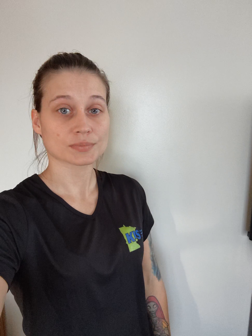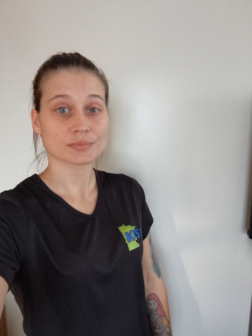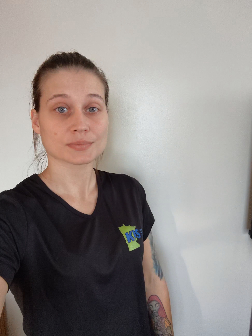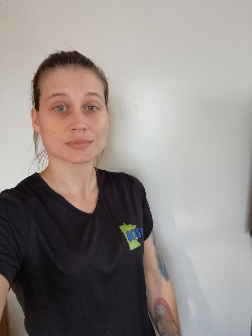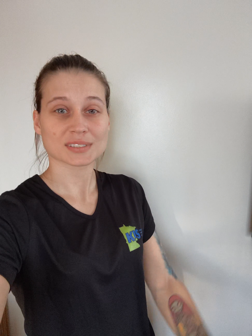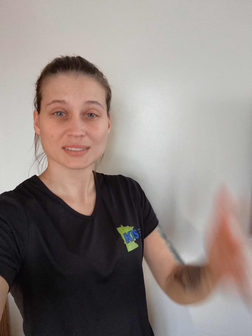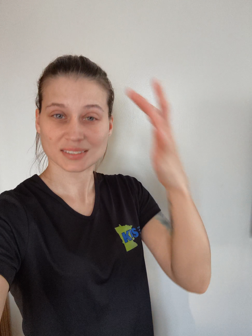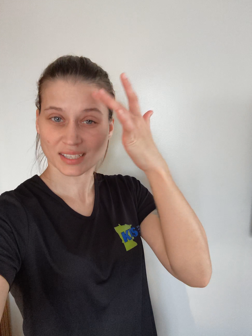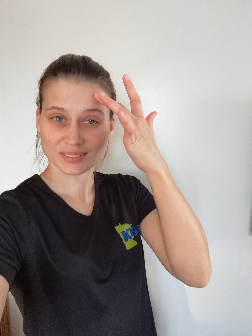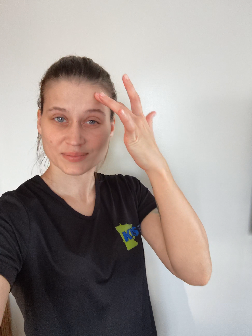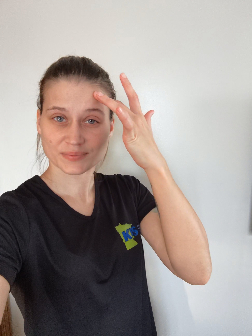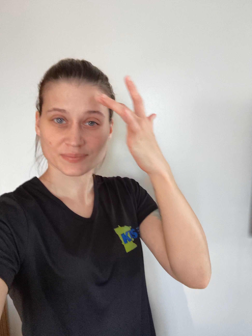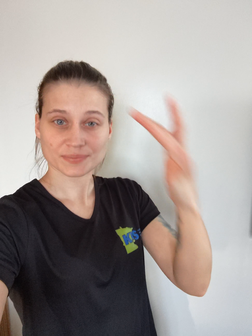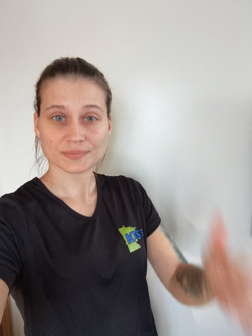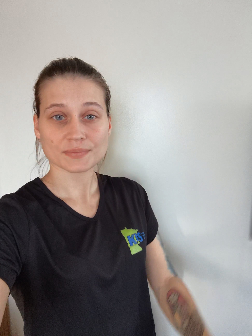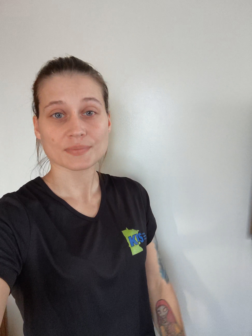sick